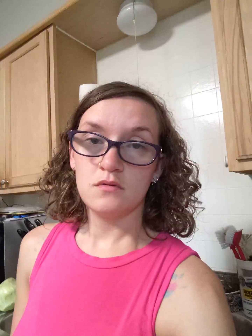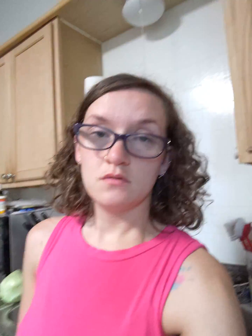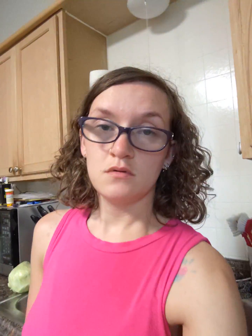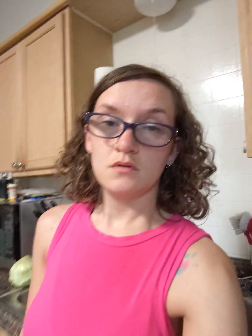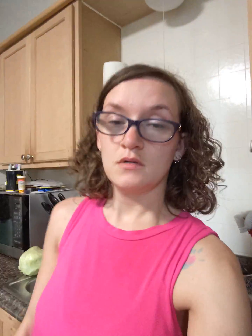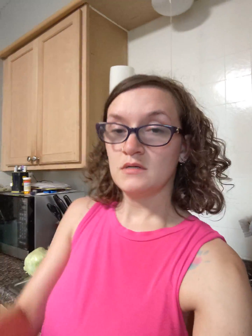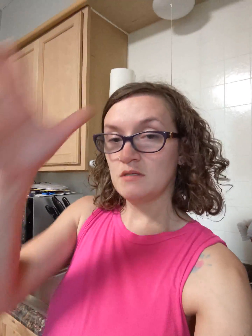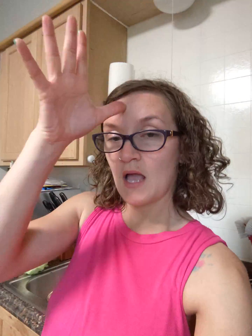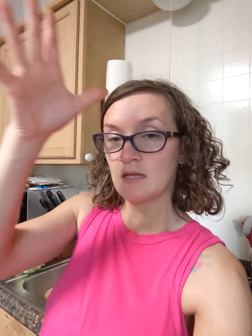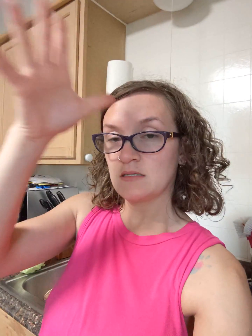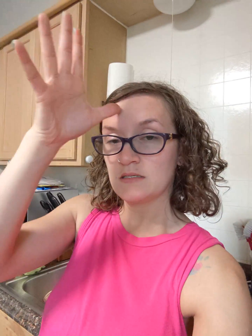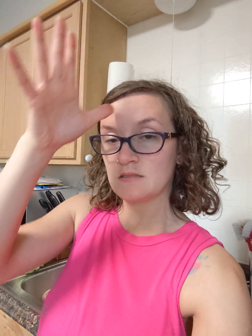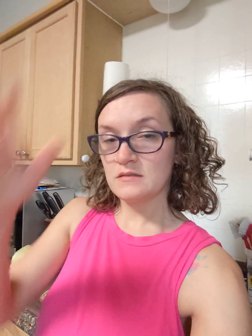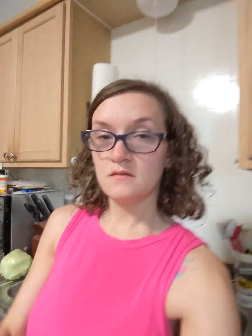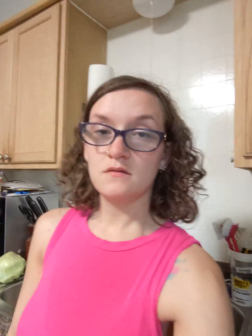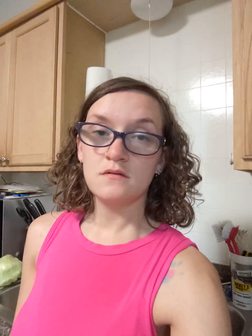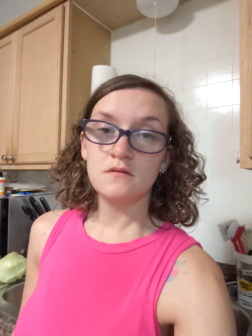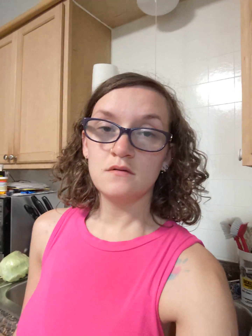daddy